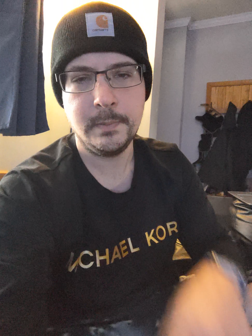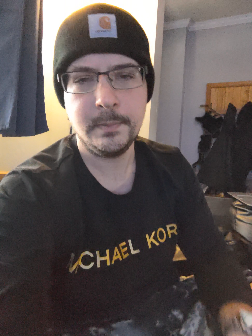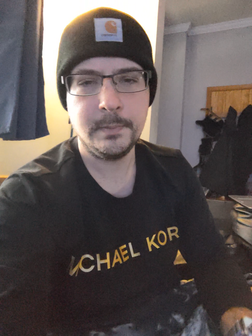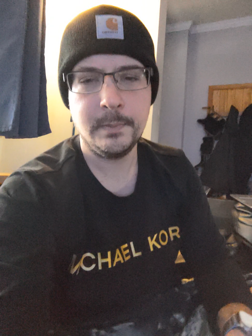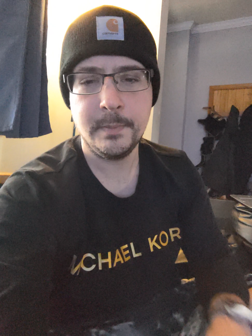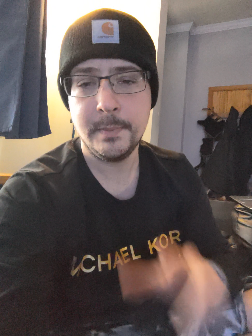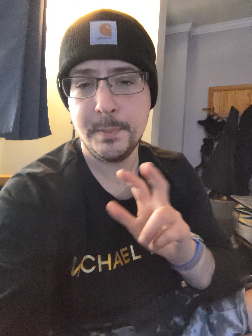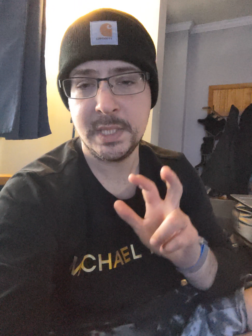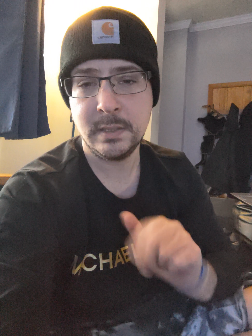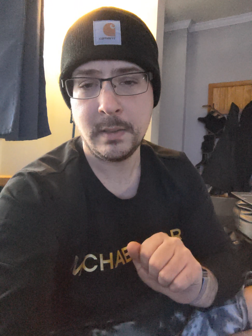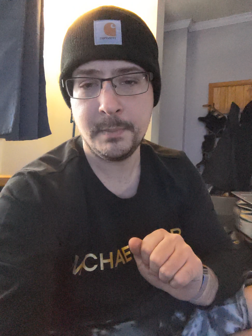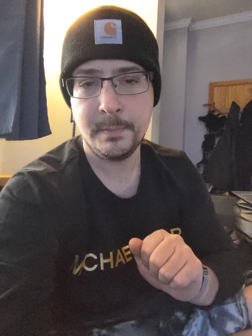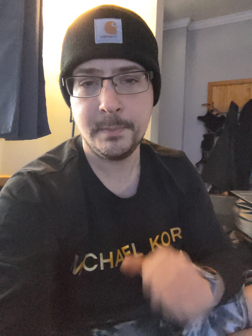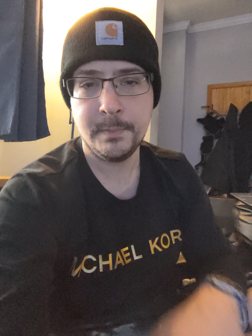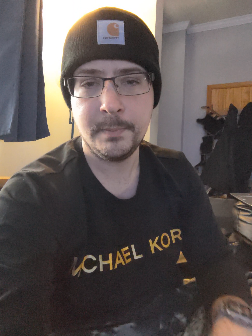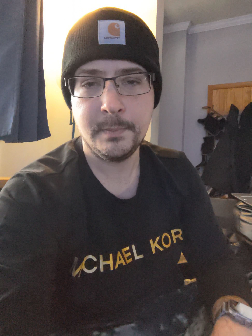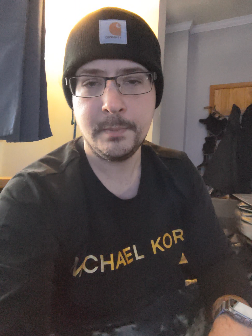pizza